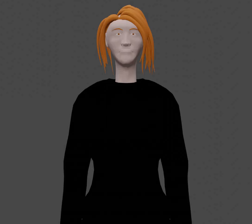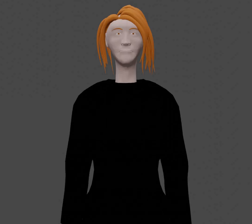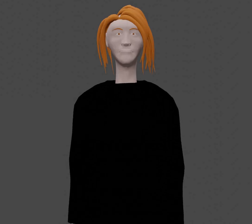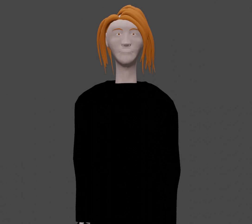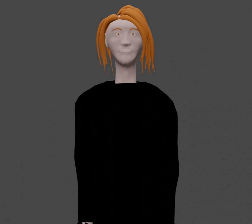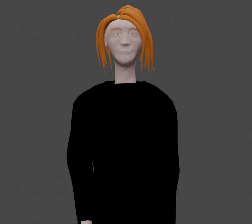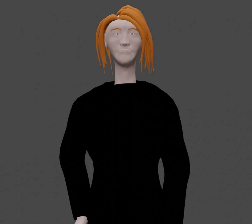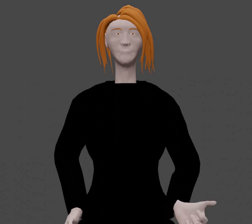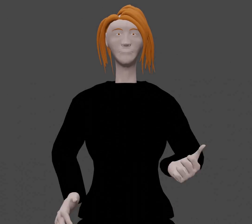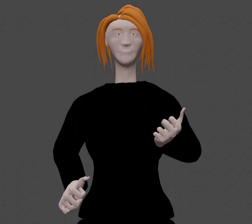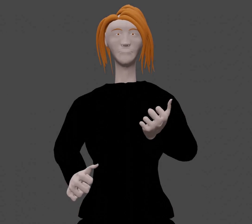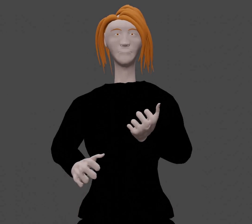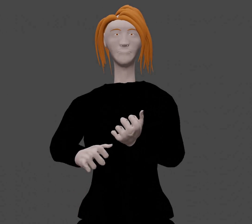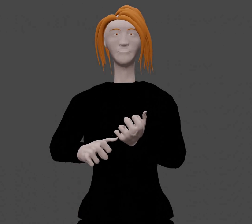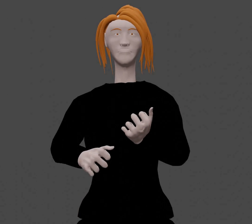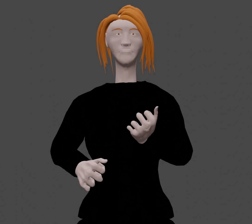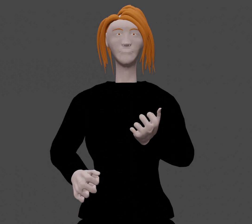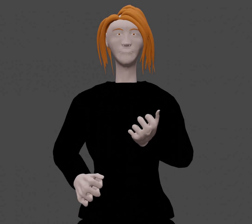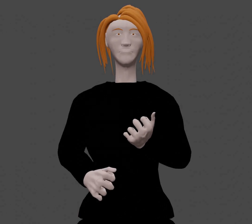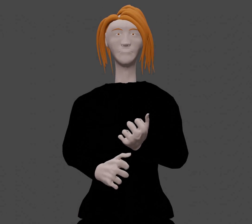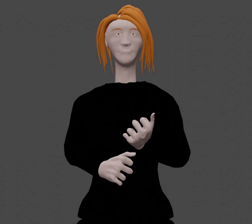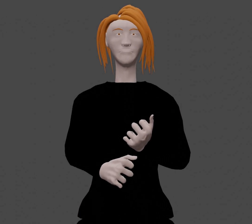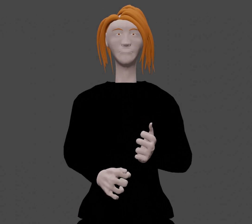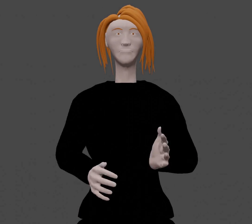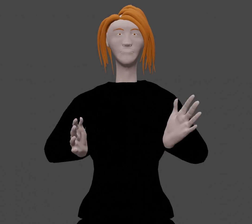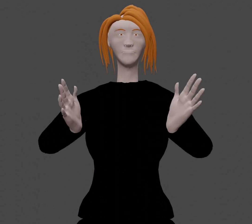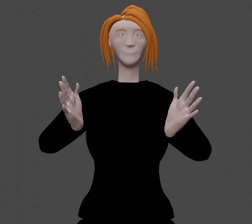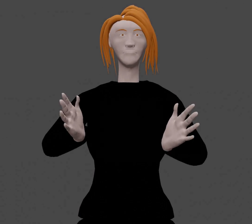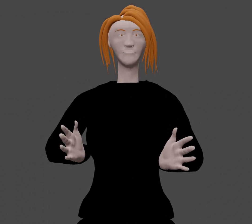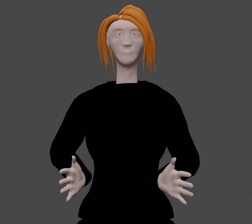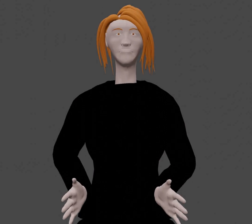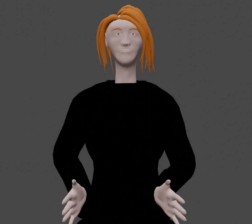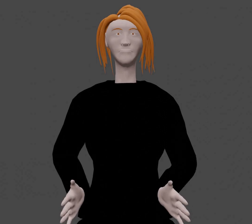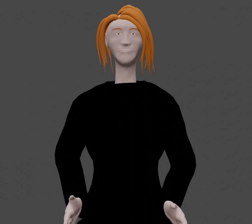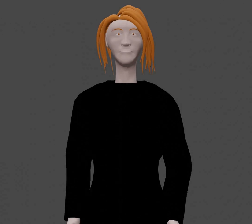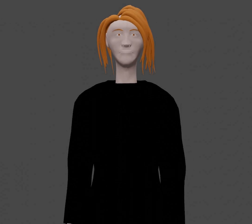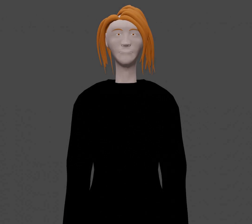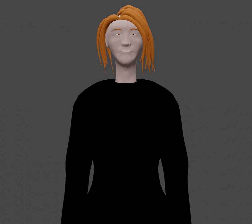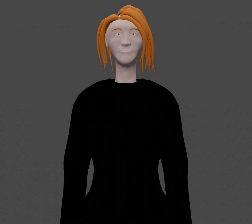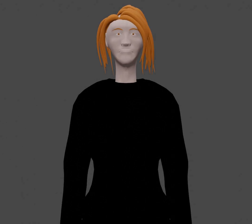Assitant